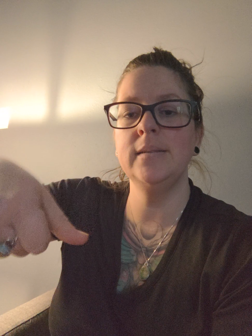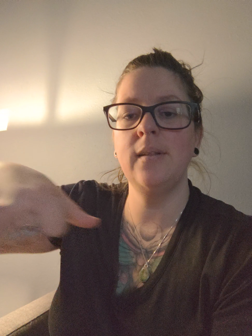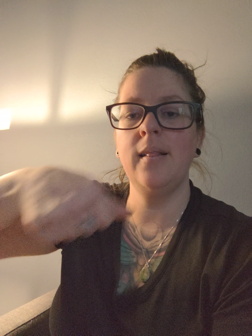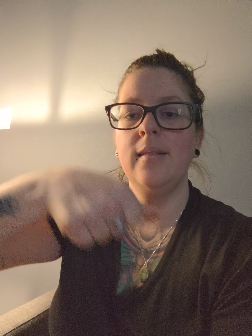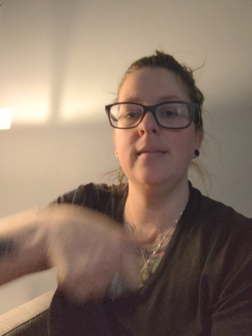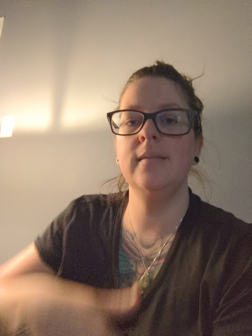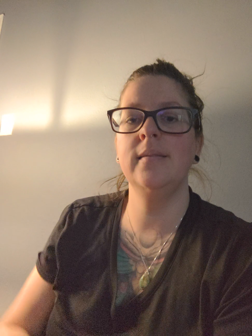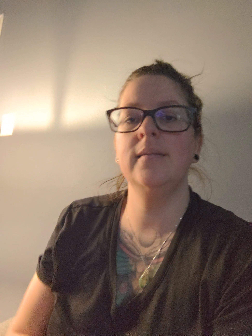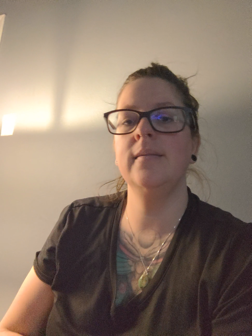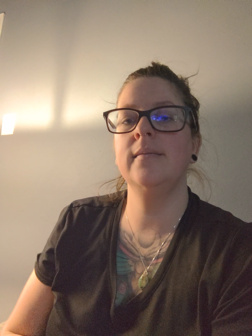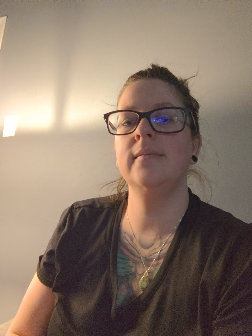puzzle